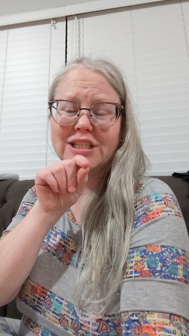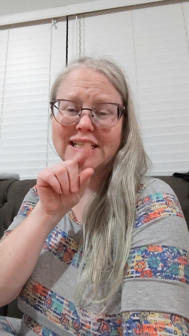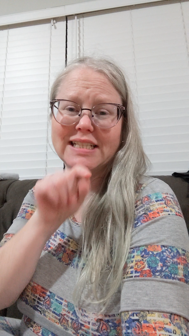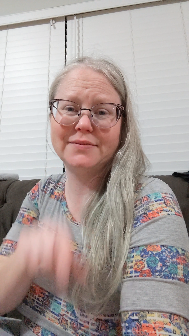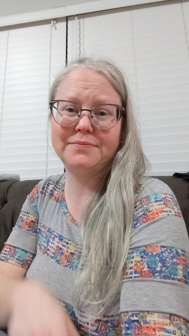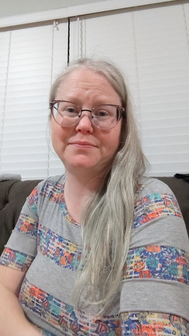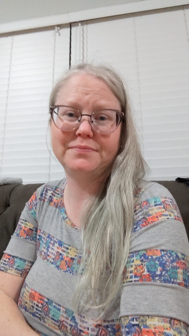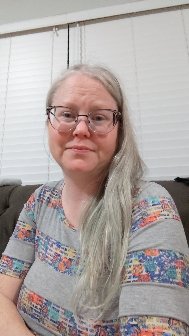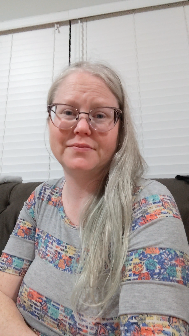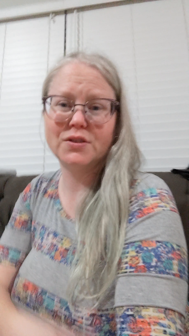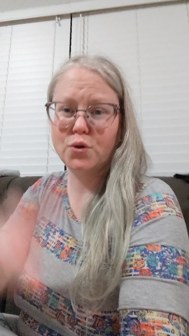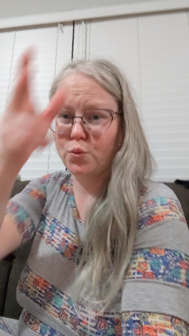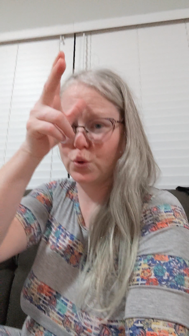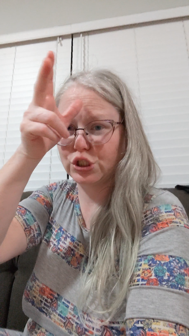rooster